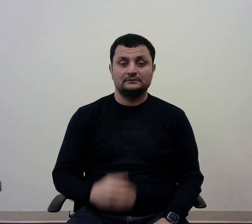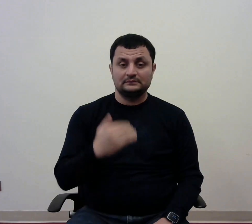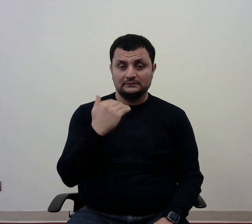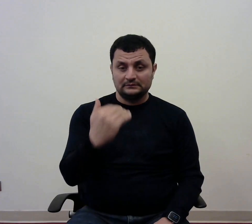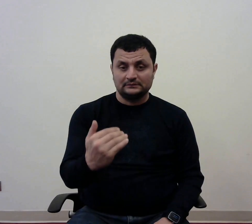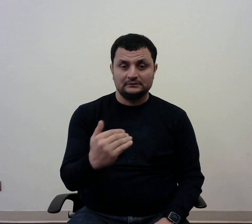siz